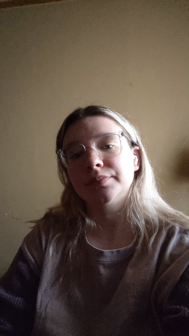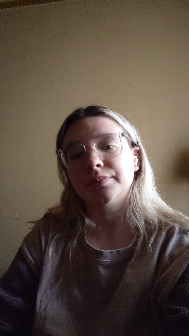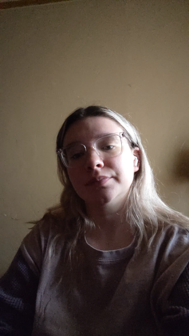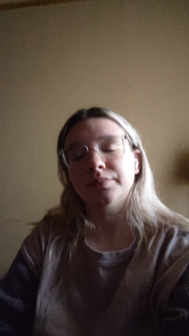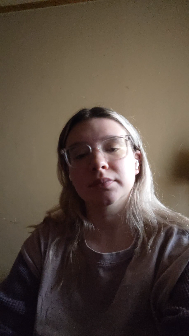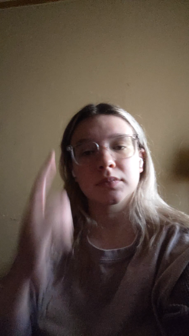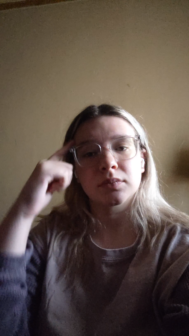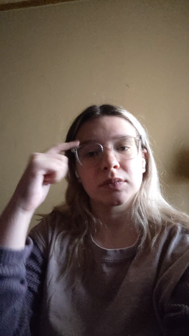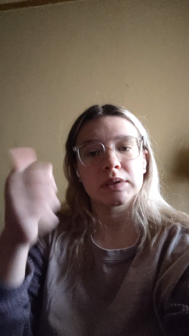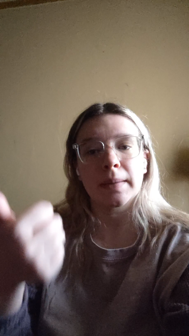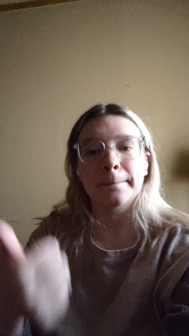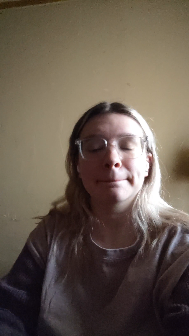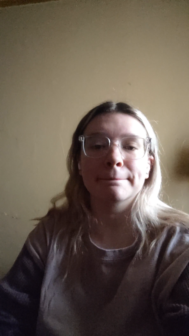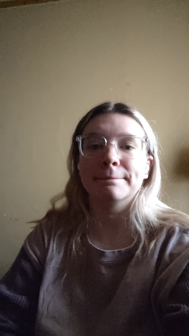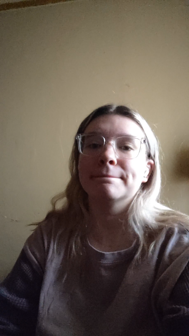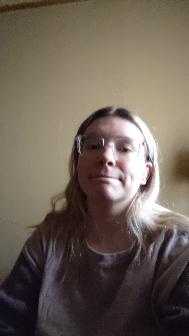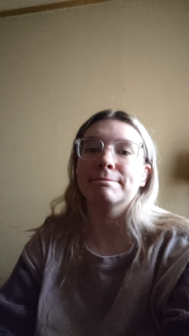dime